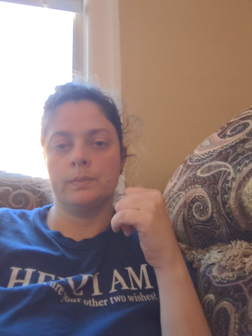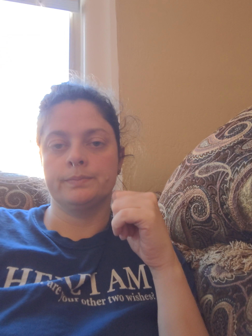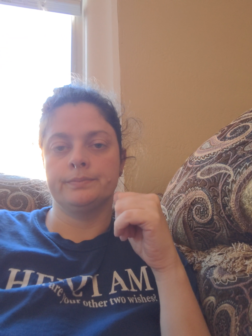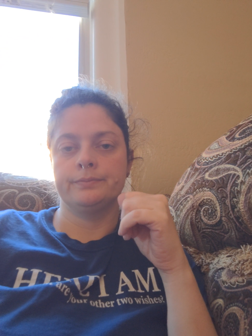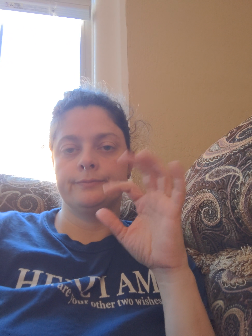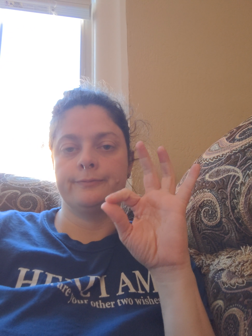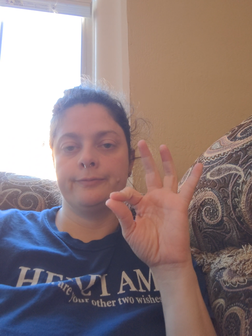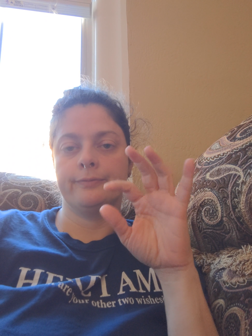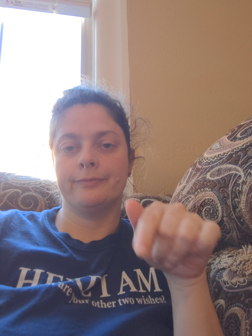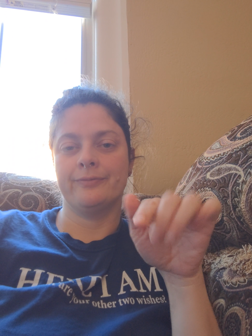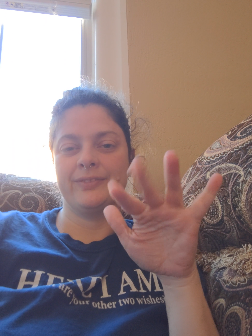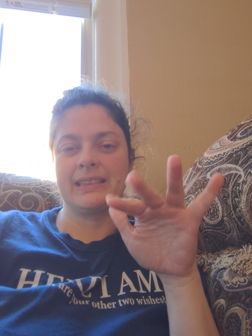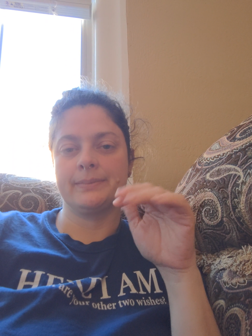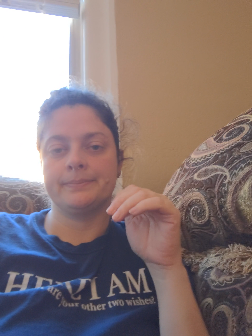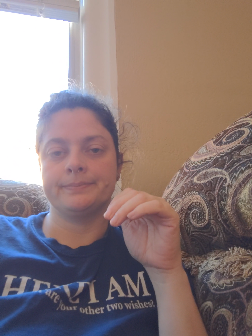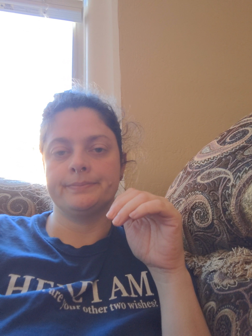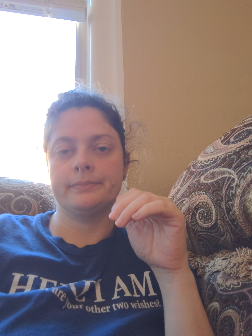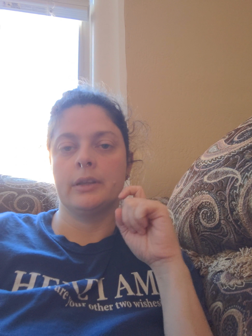feet